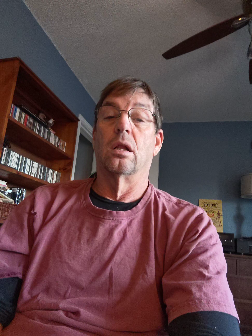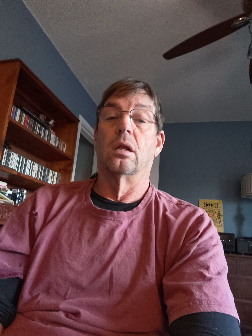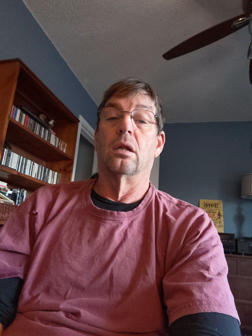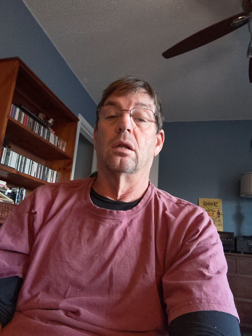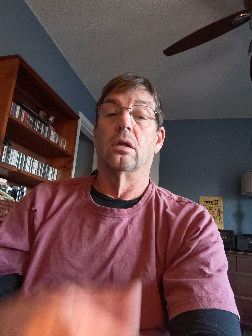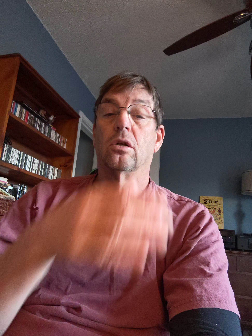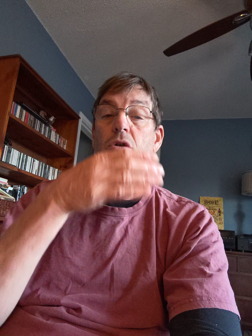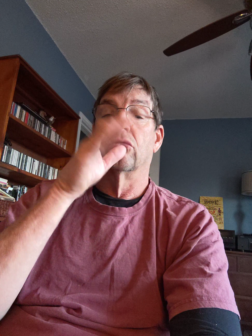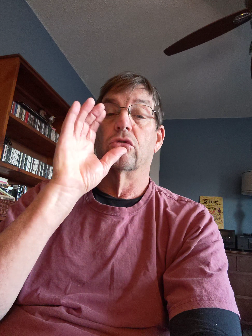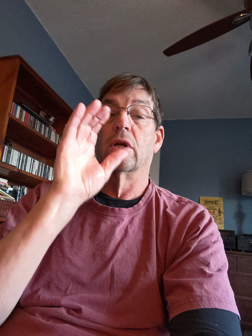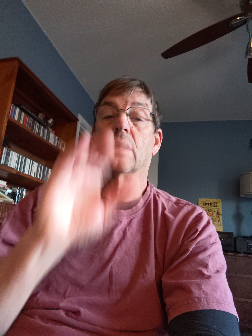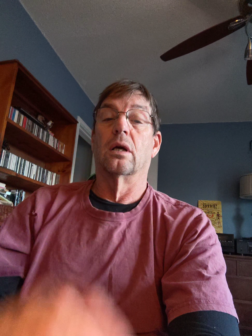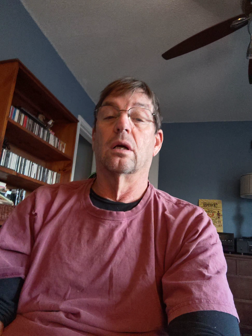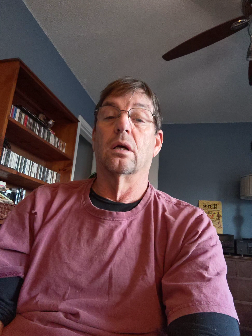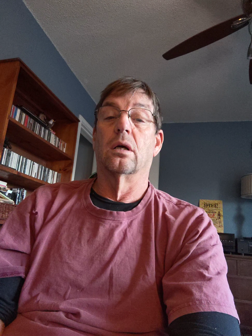drink